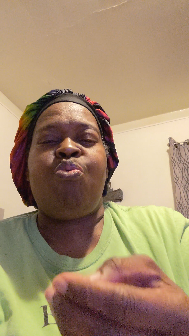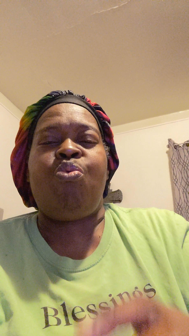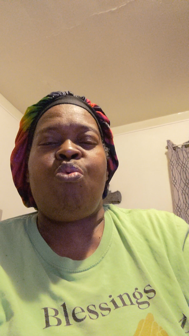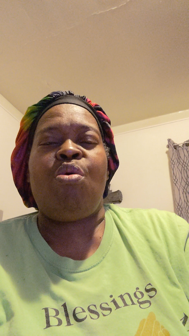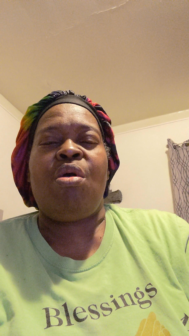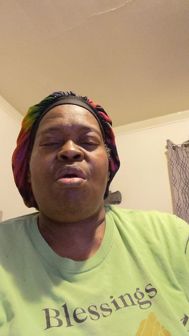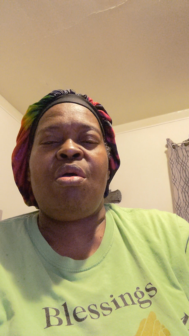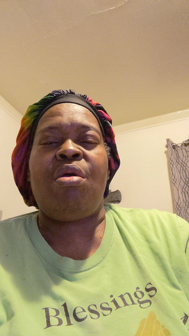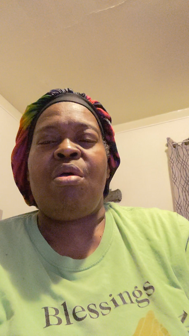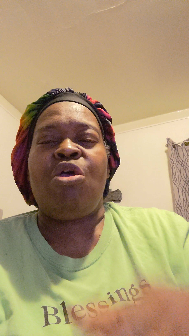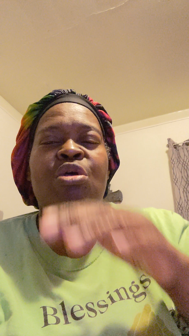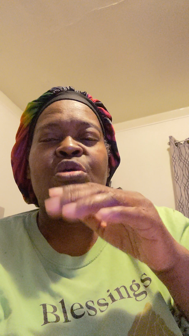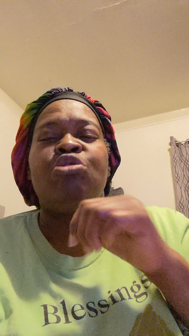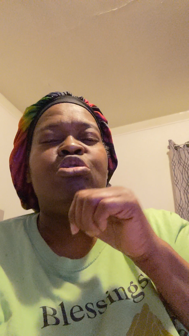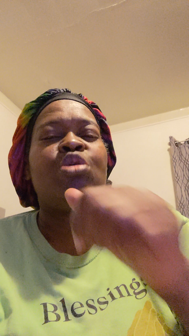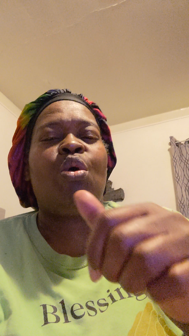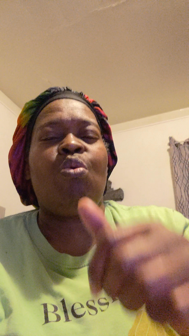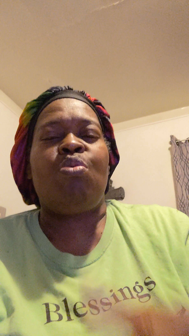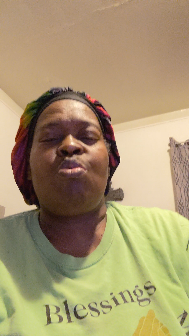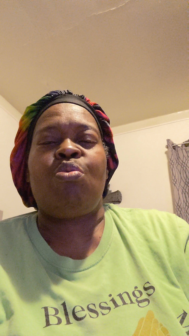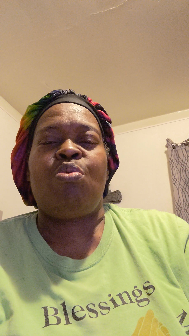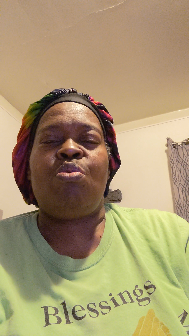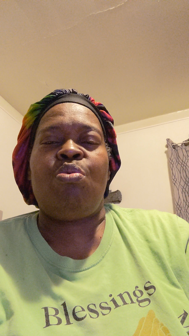don't